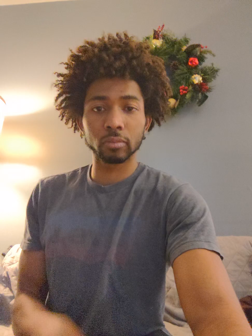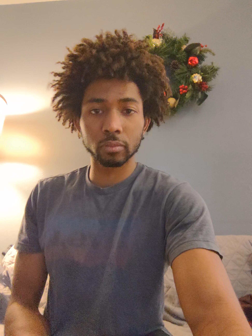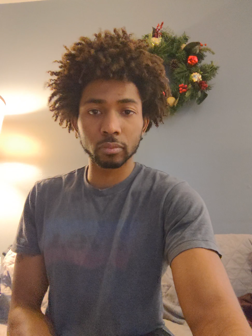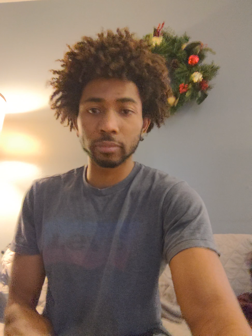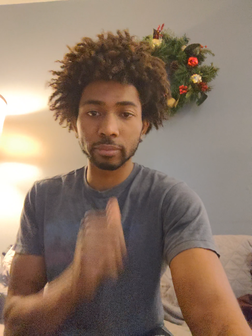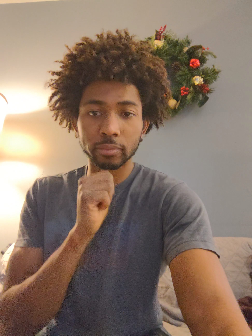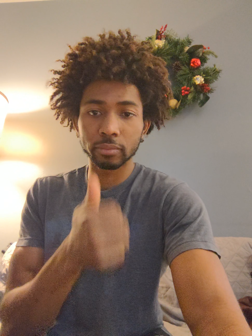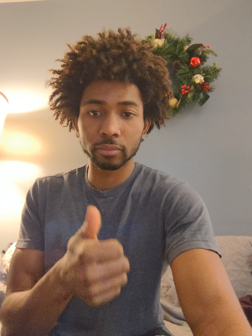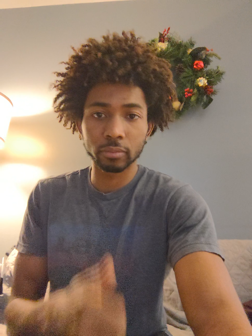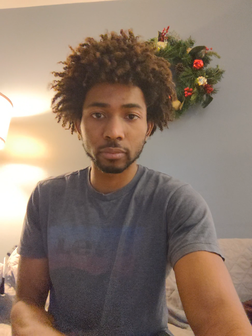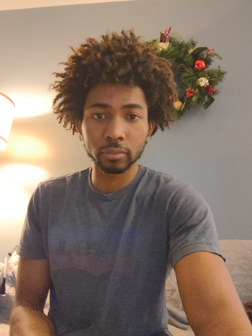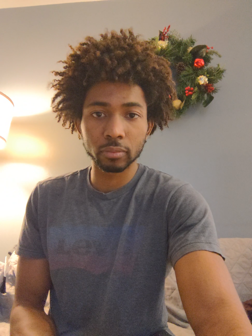not